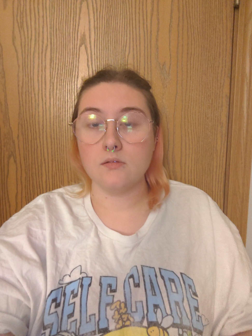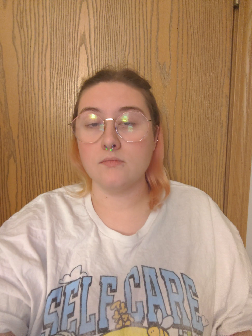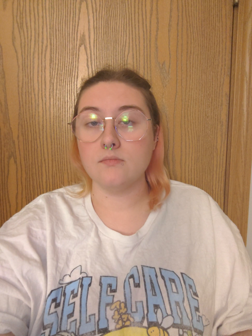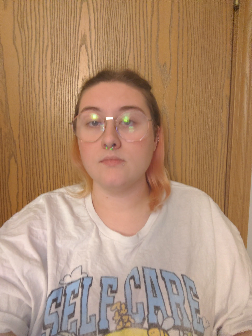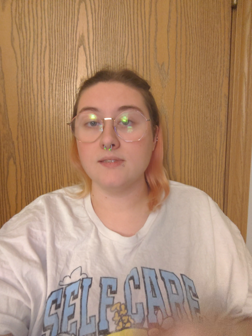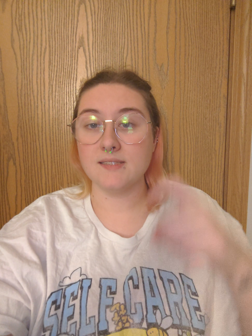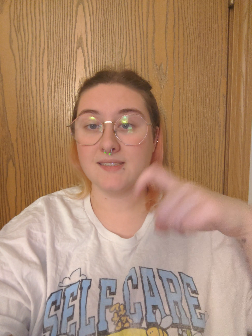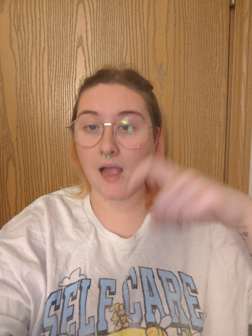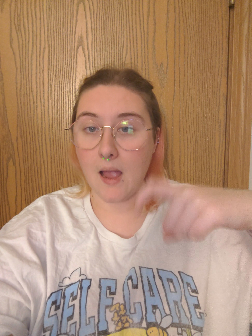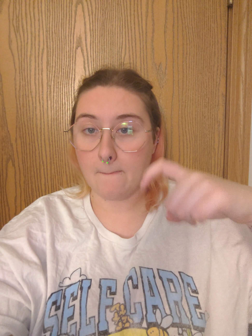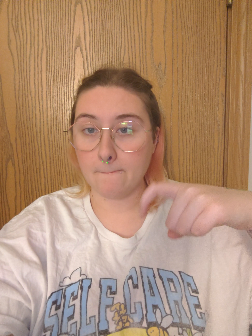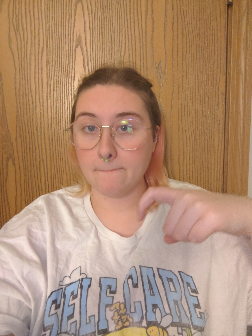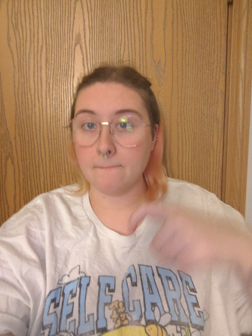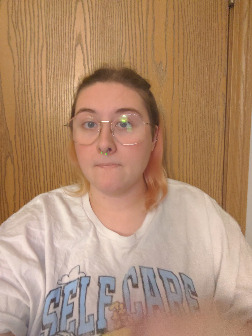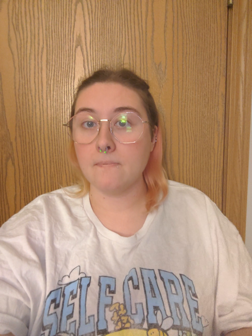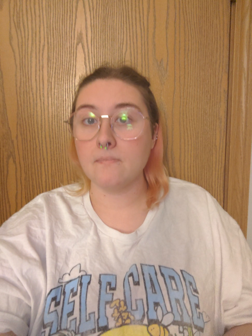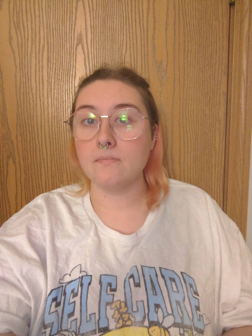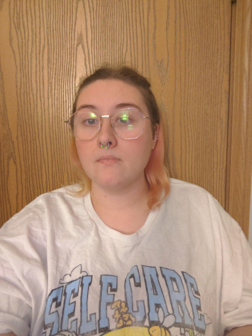time